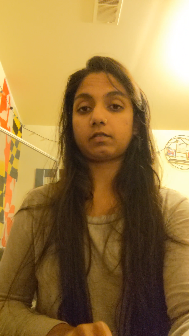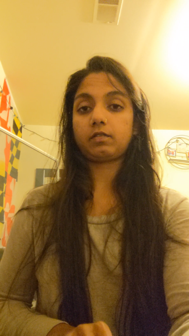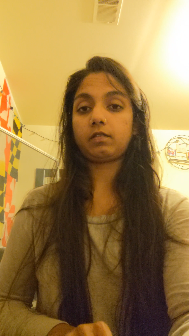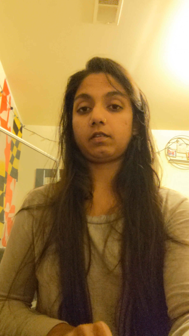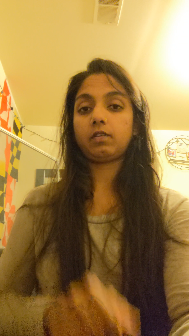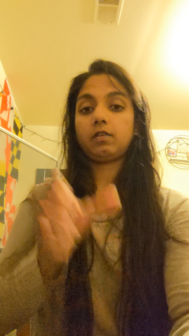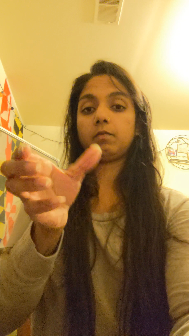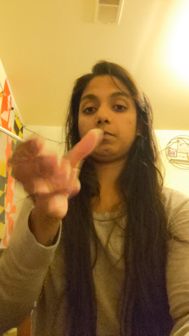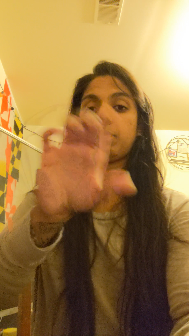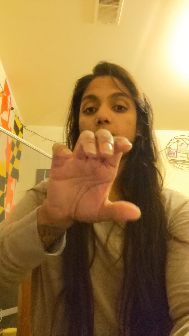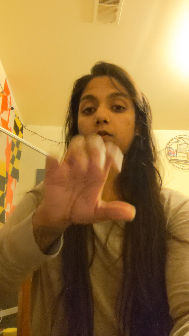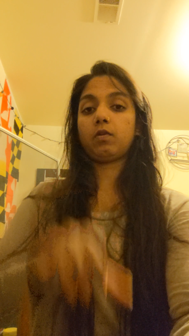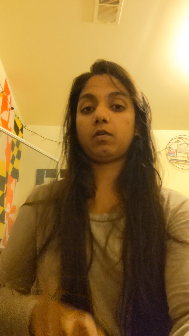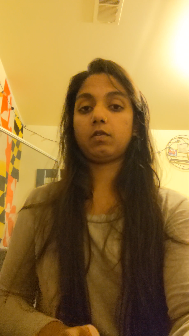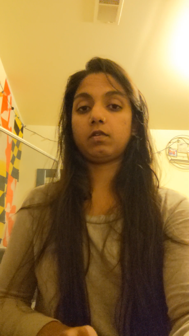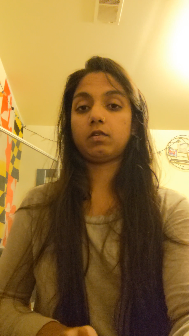pour